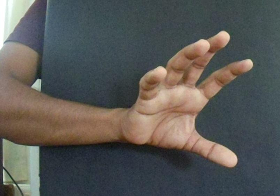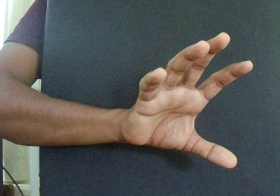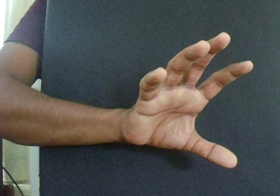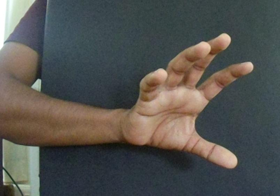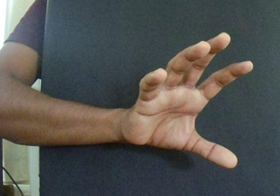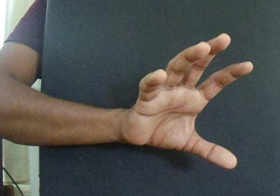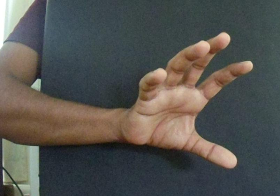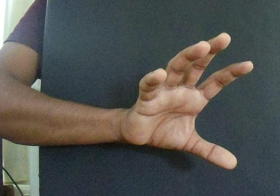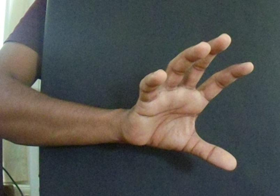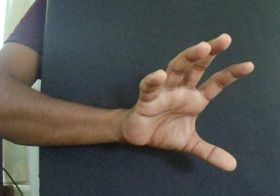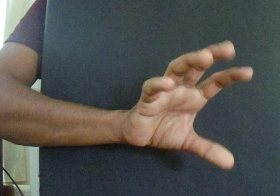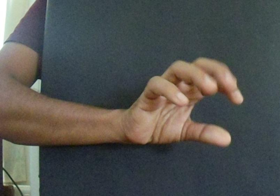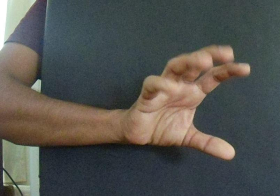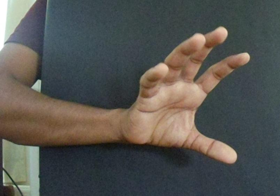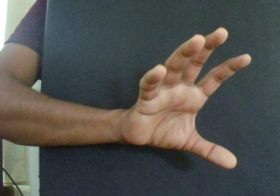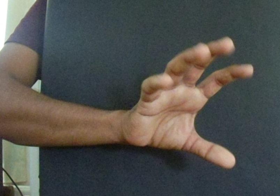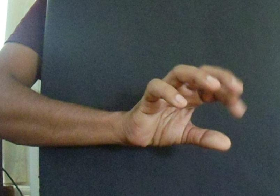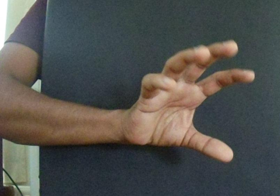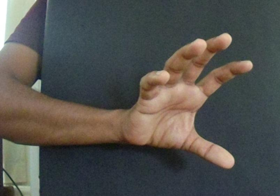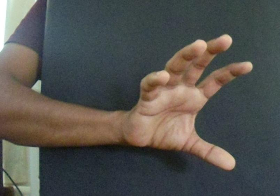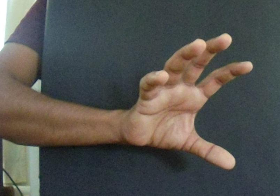pain